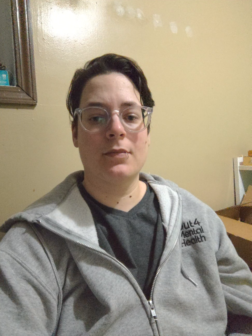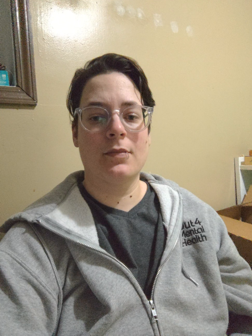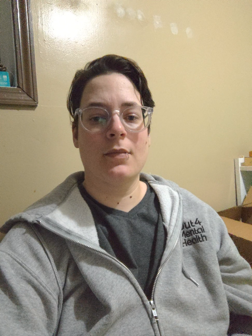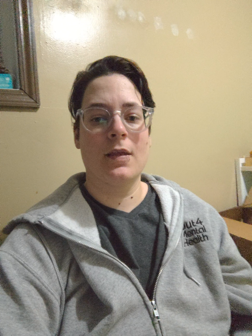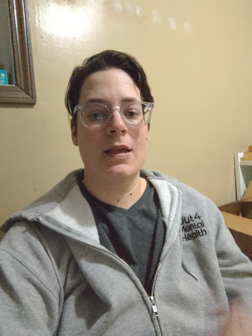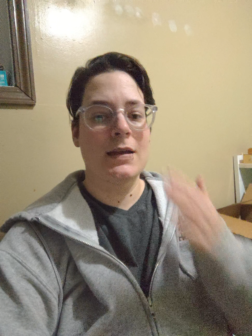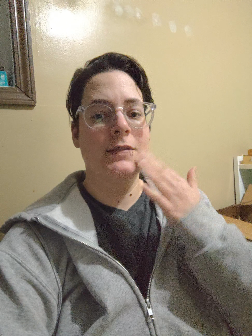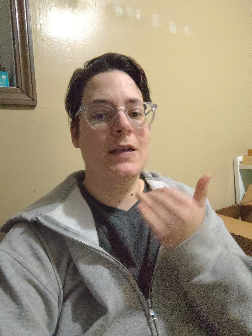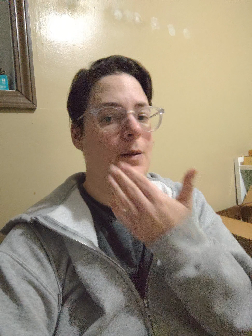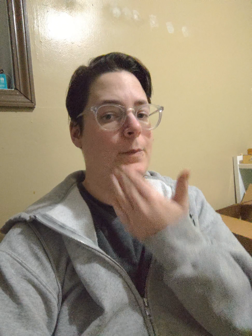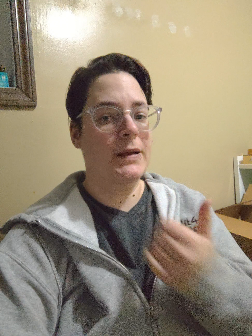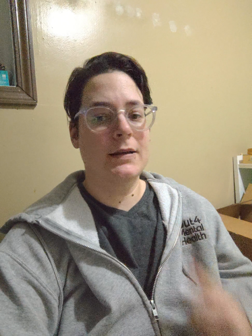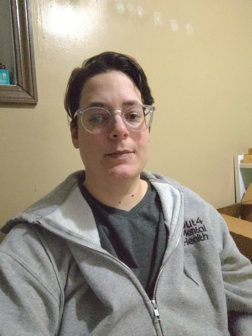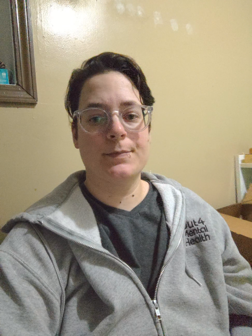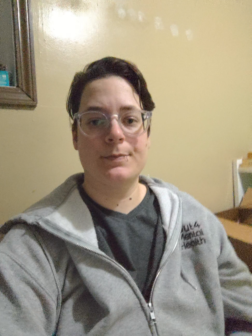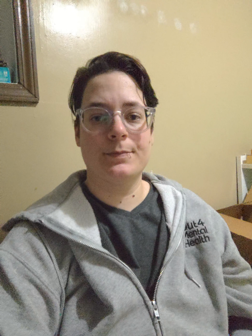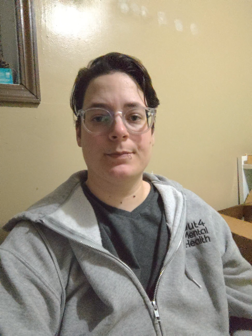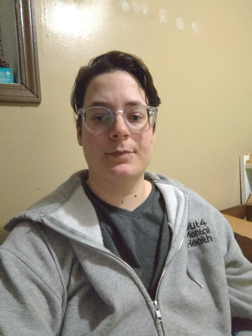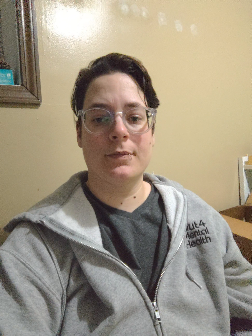napkin